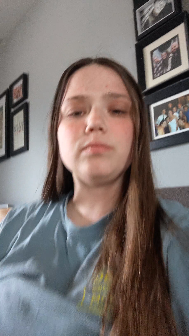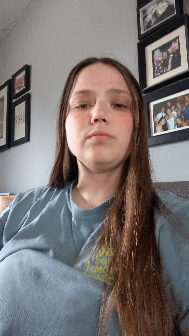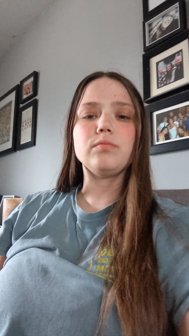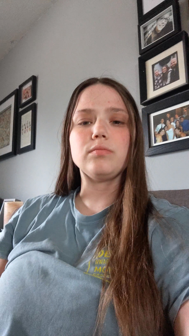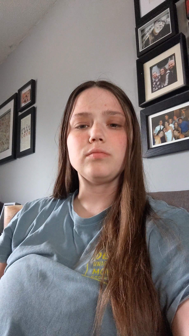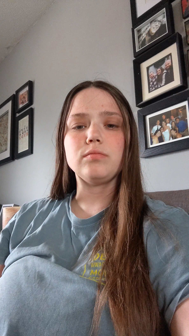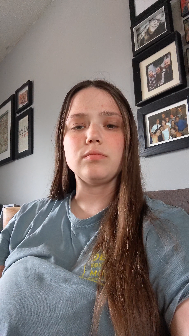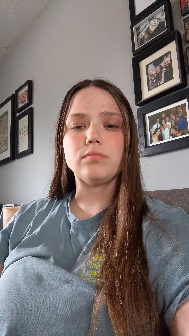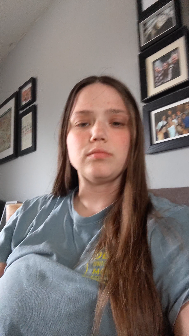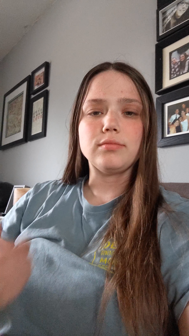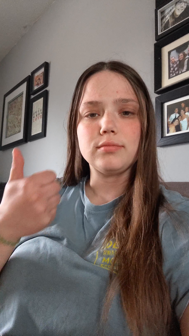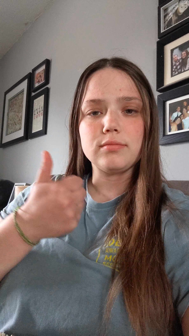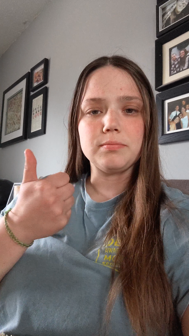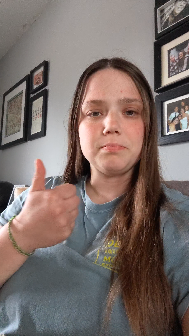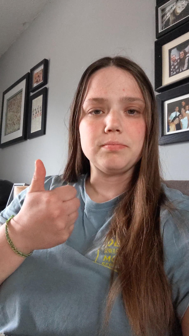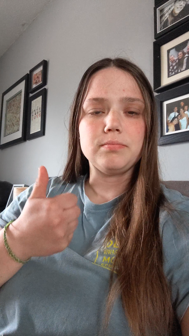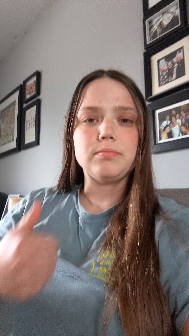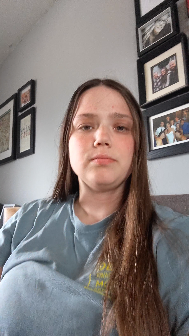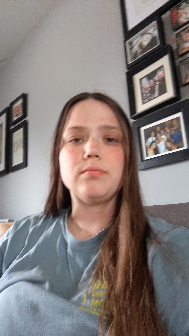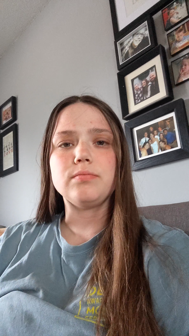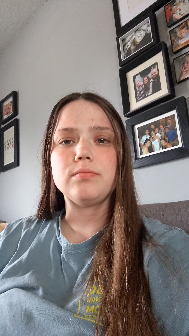game